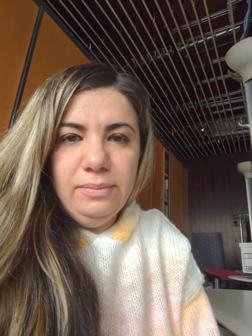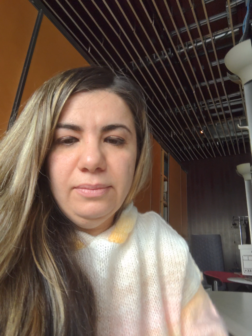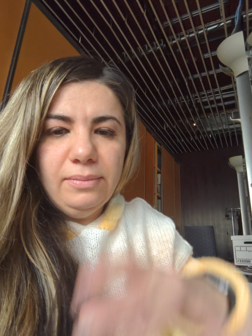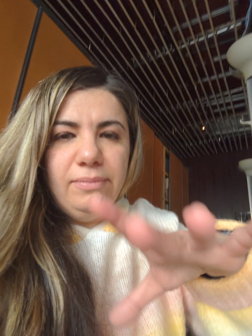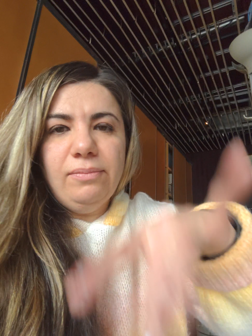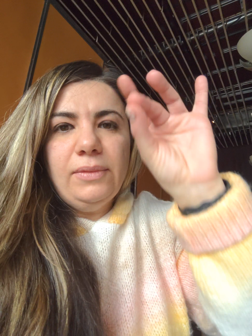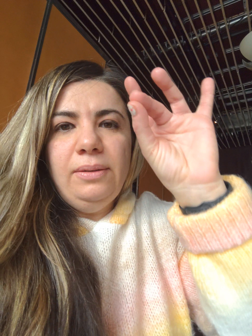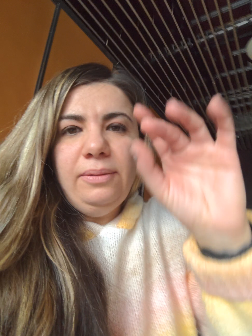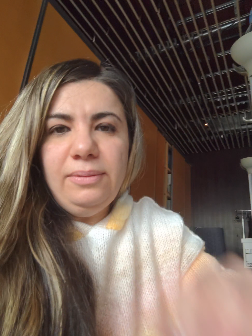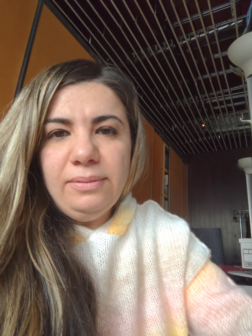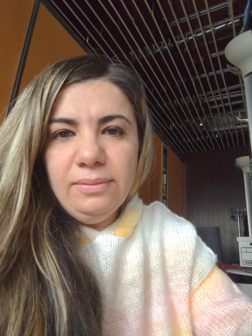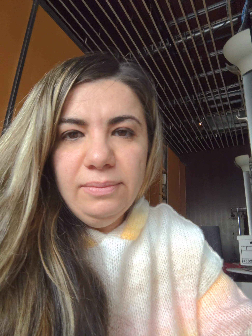find